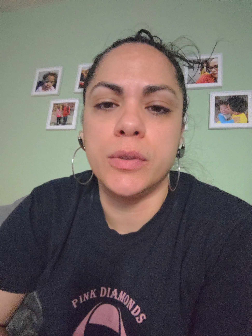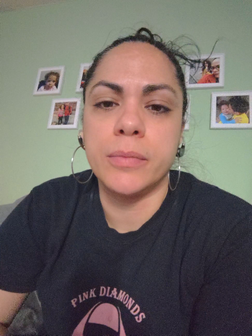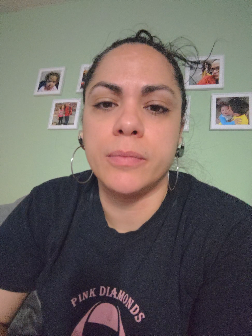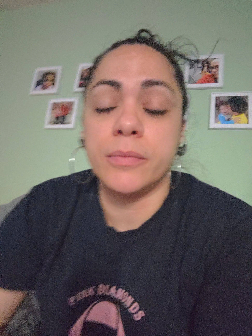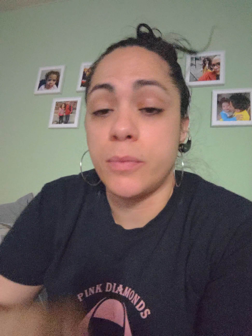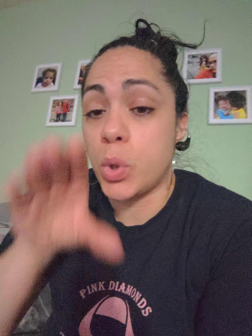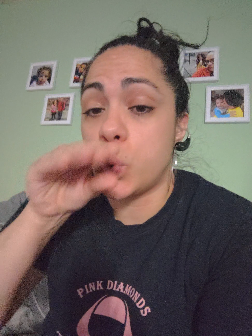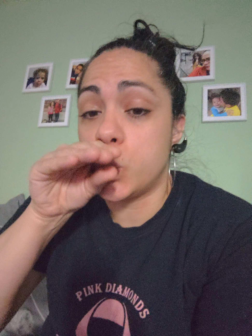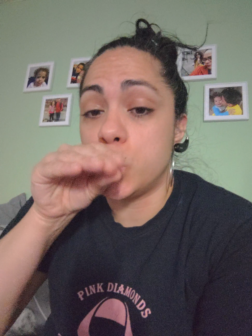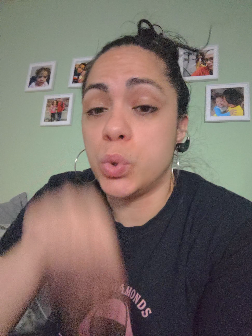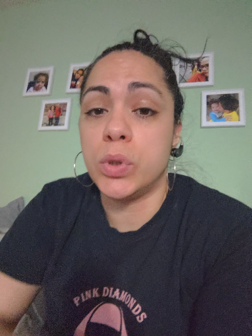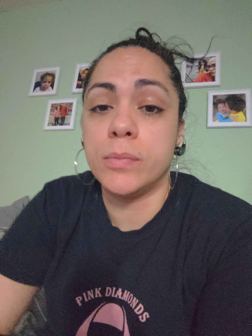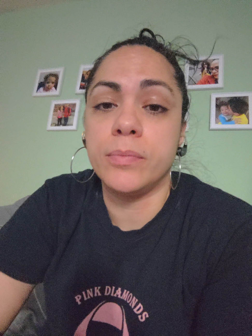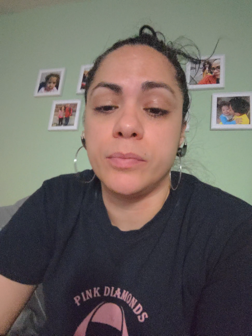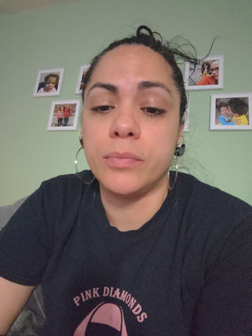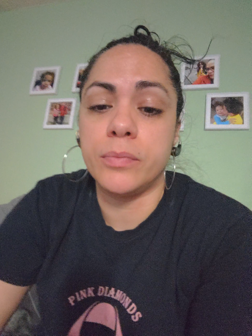goose